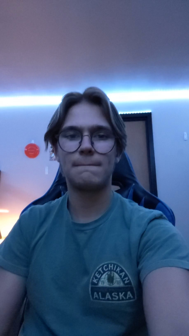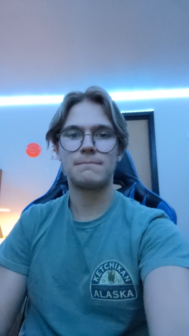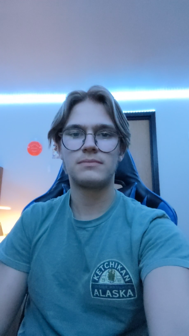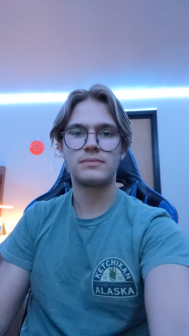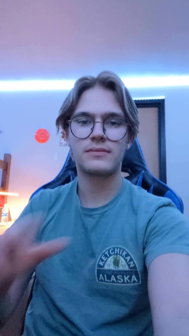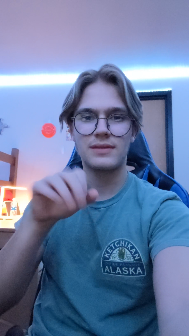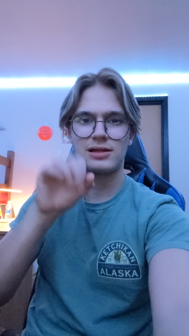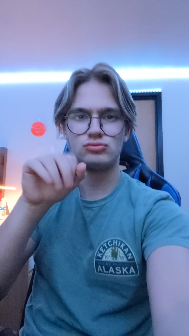ladder